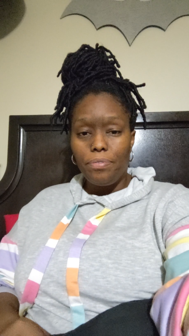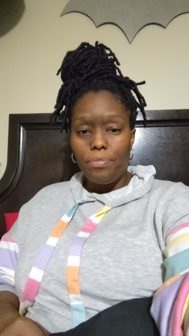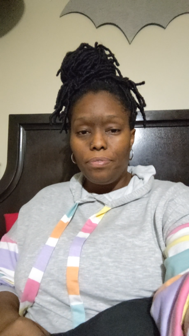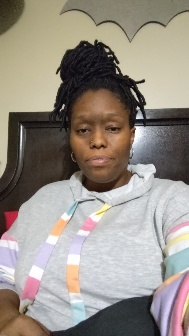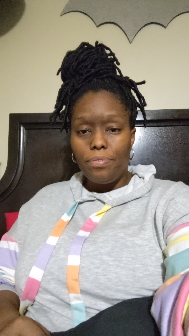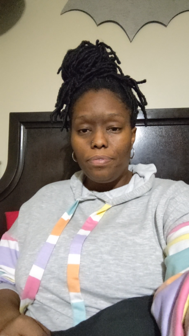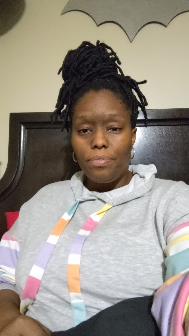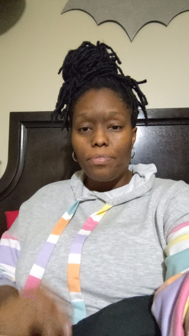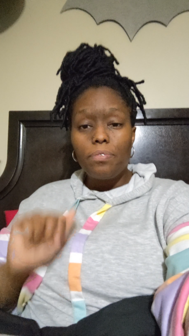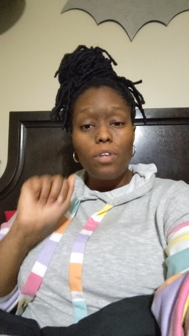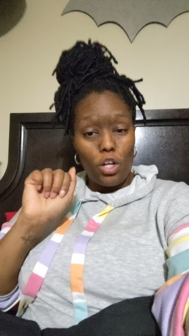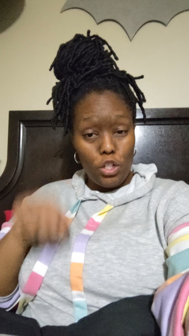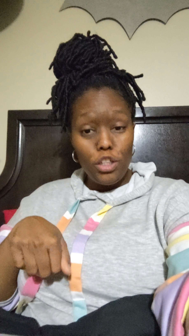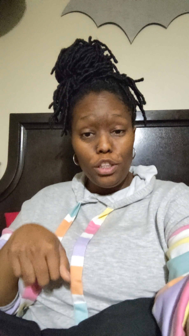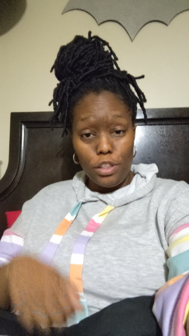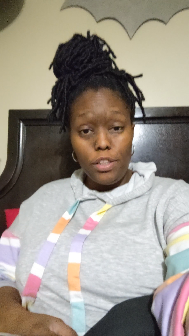could